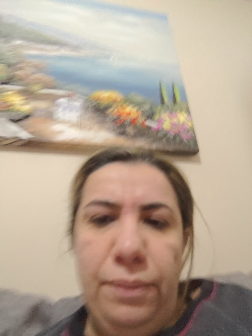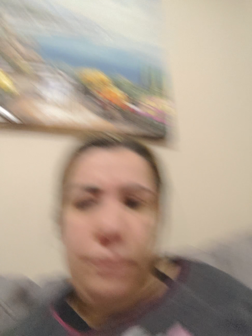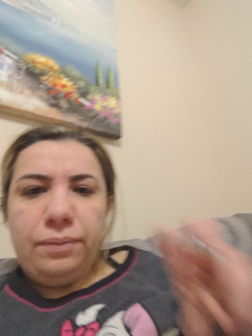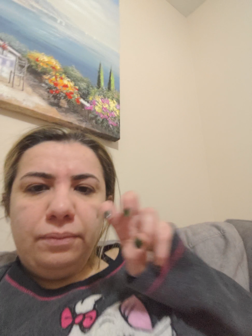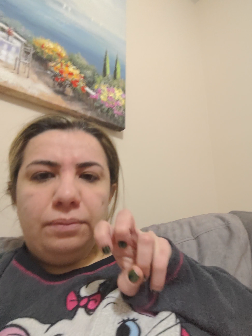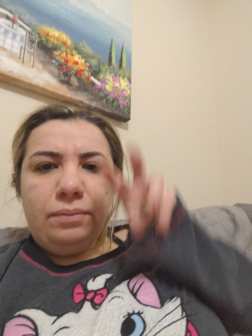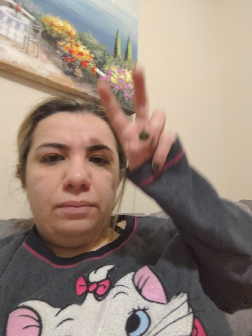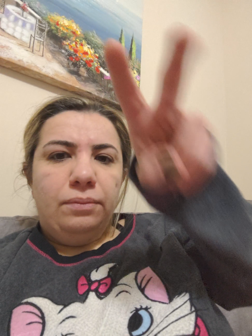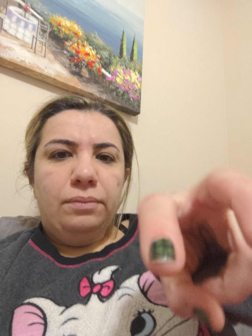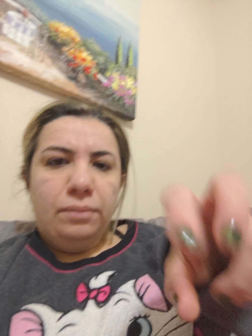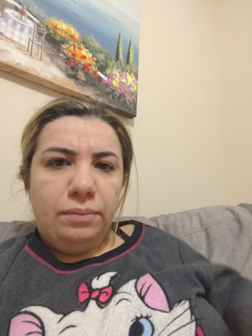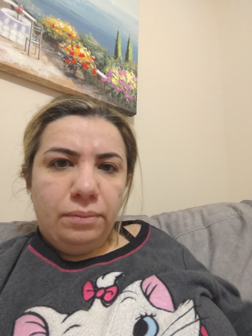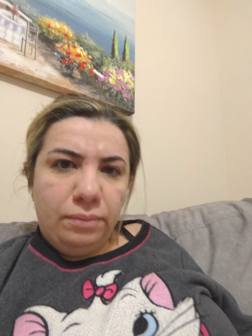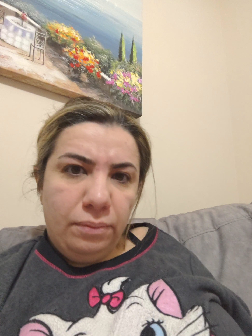jump